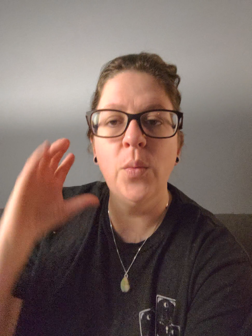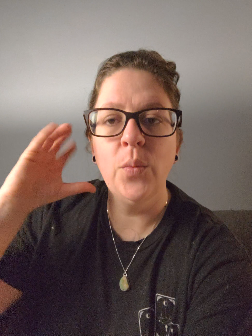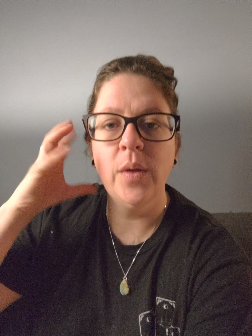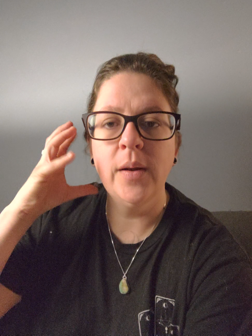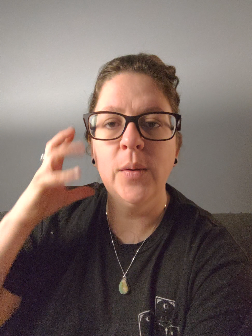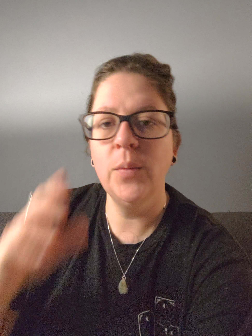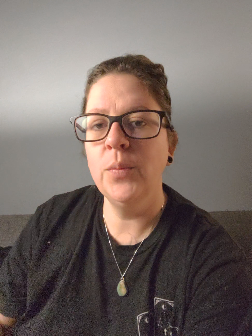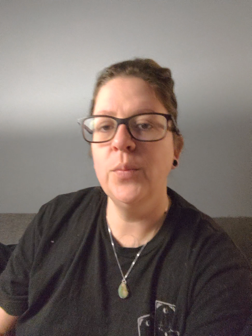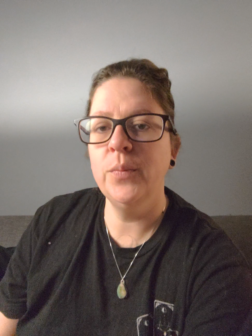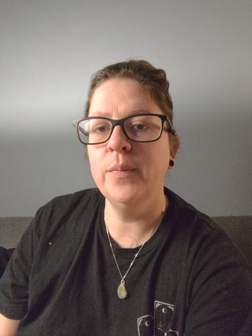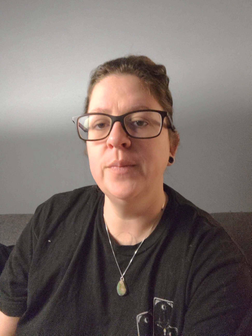radio